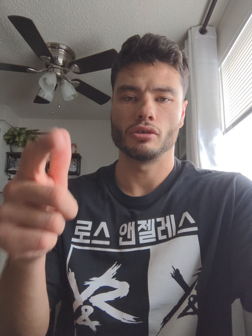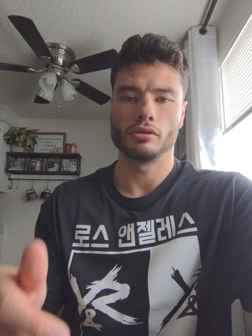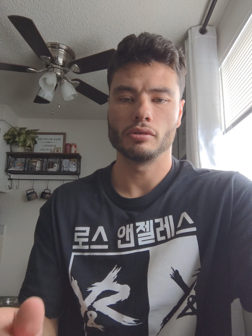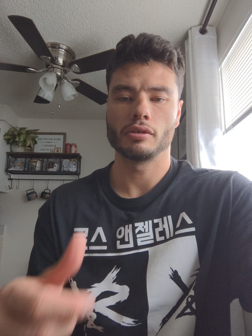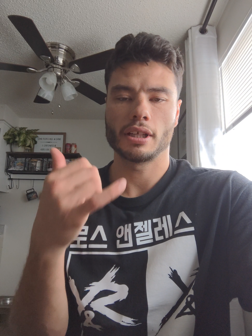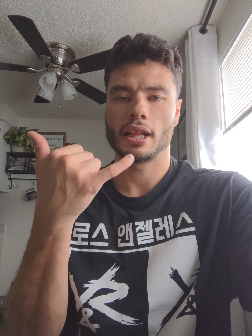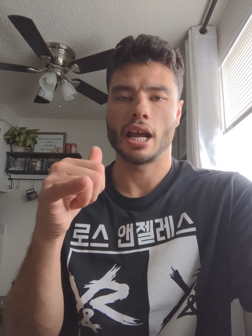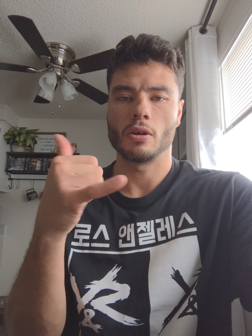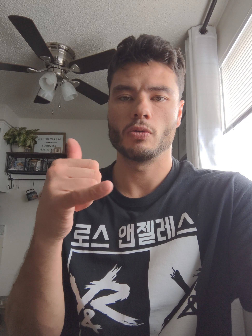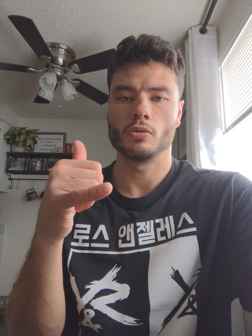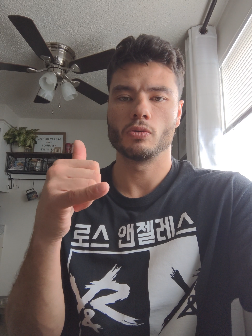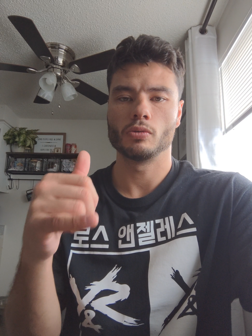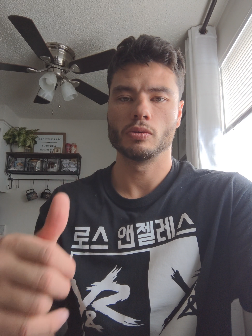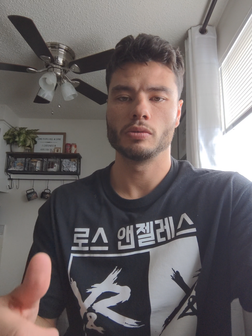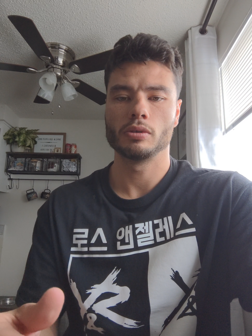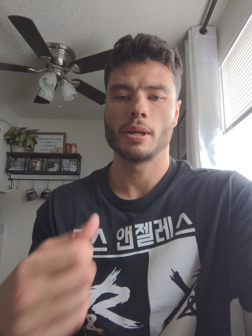yellow